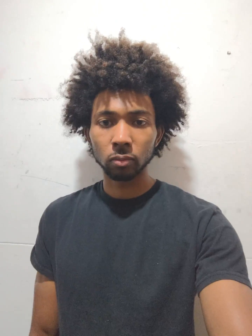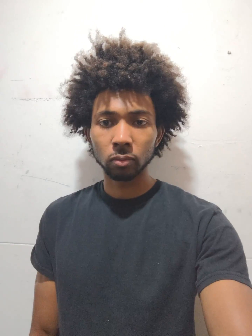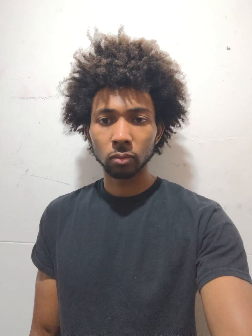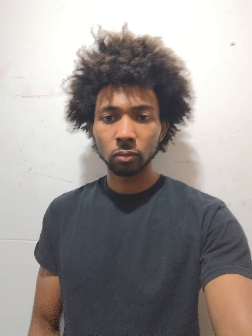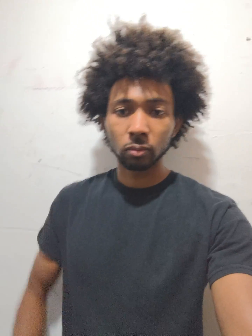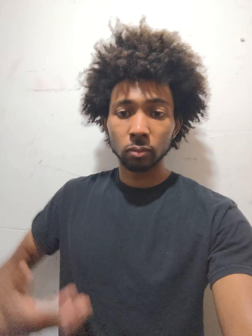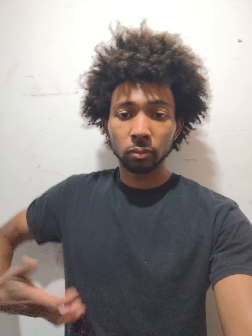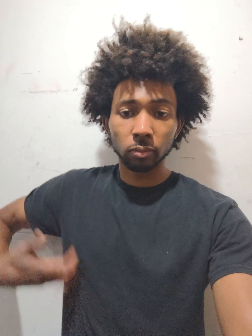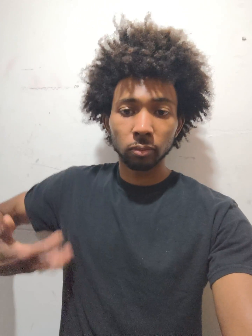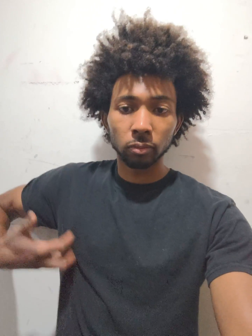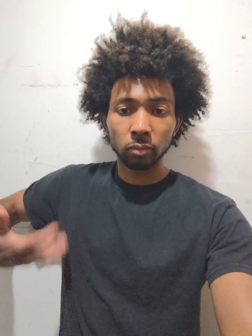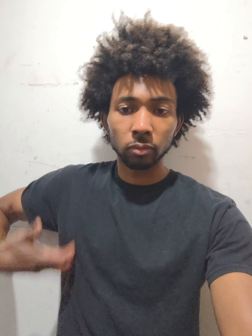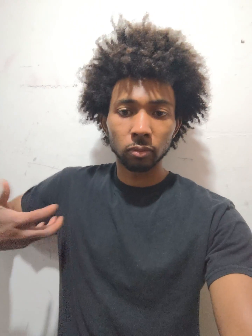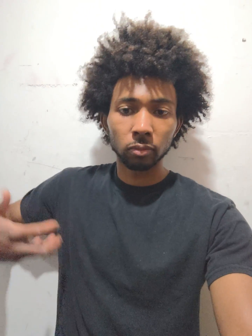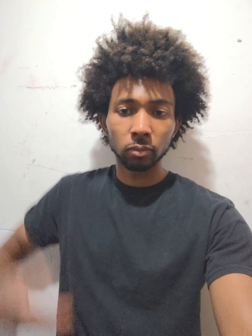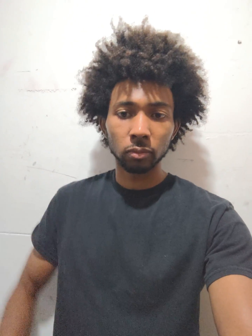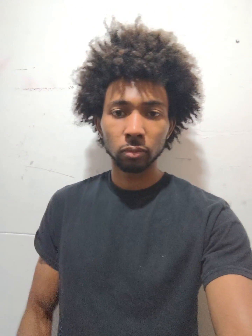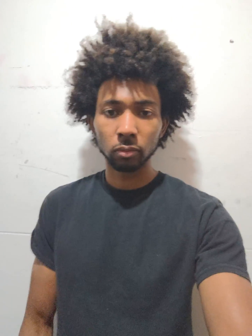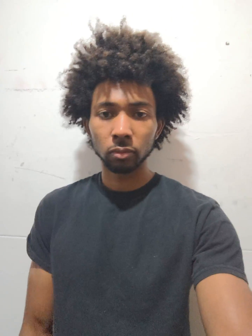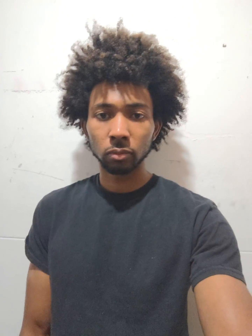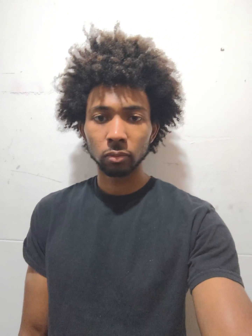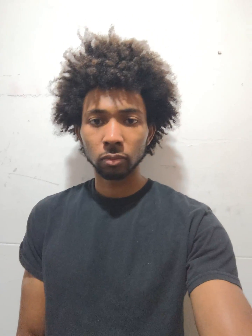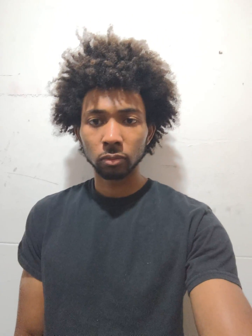monkey